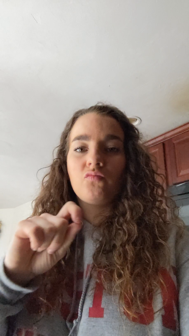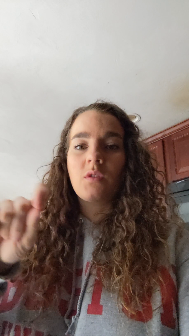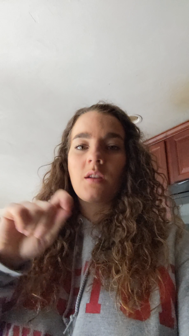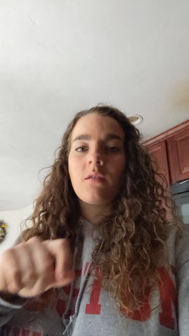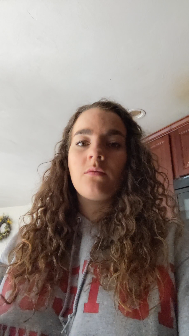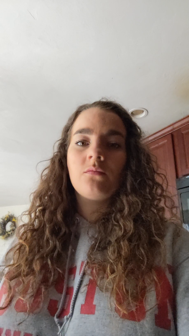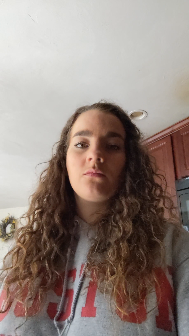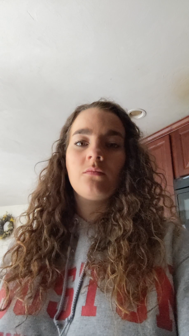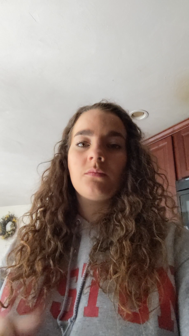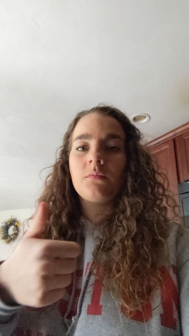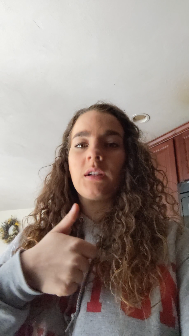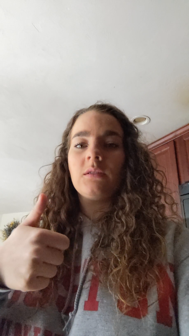basement